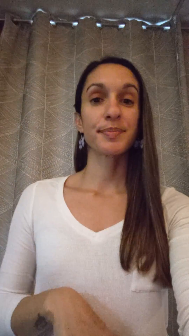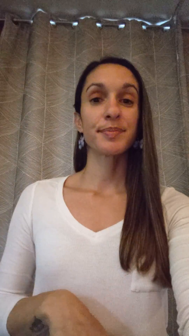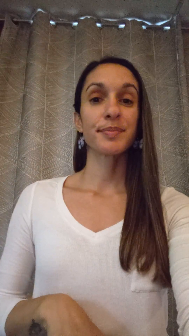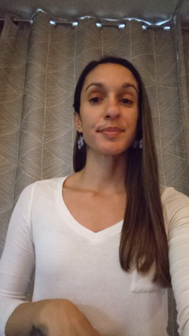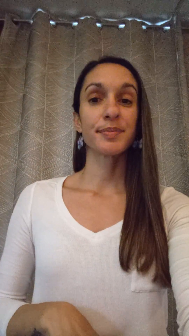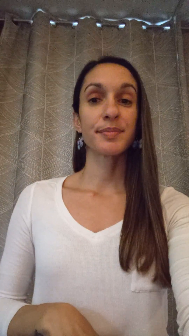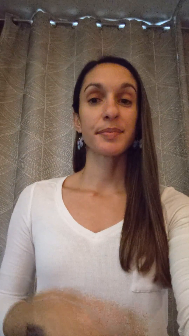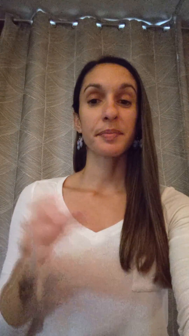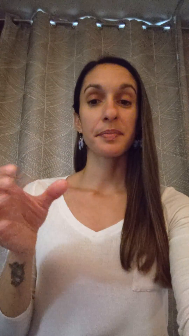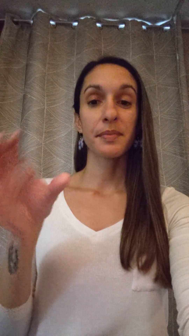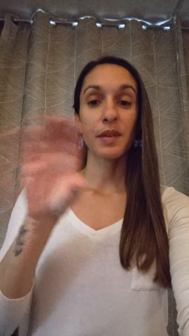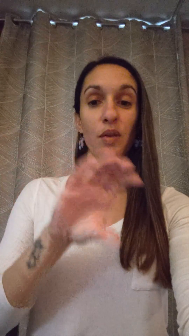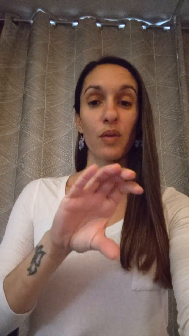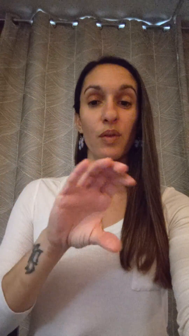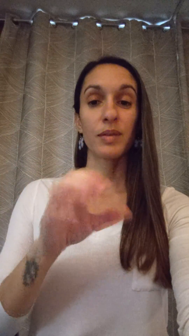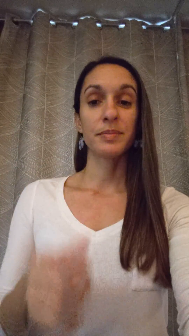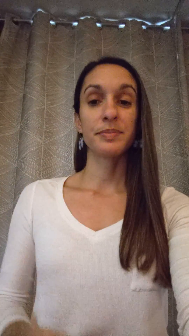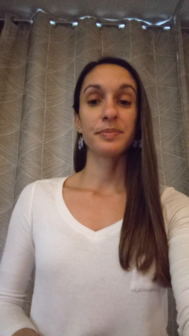pour